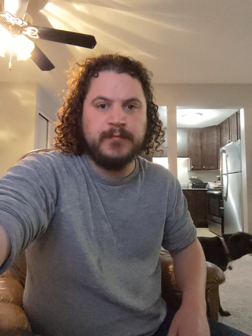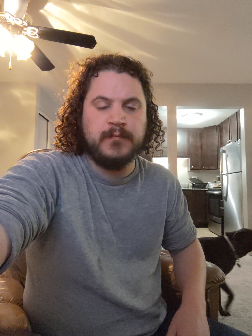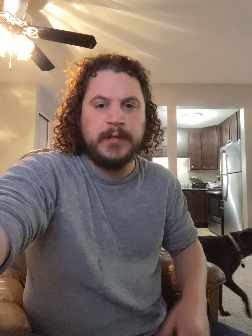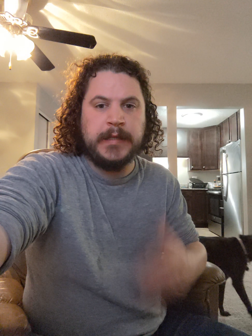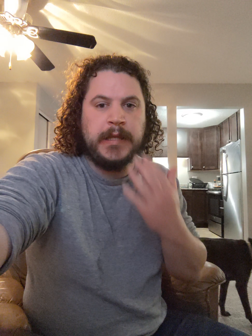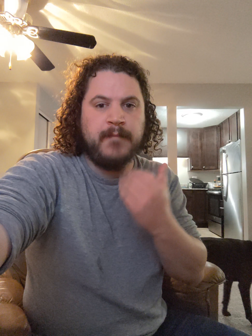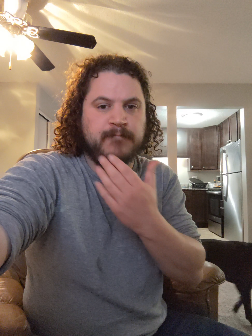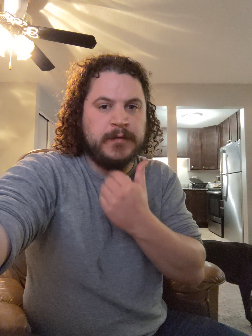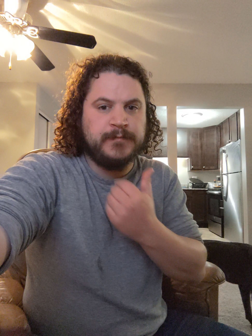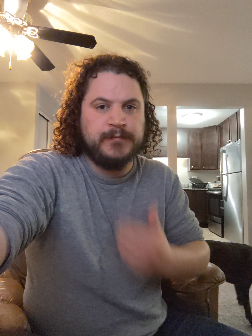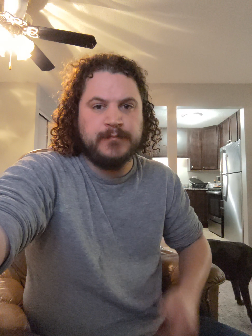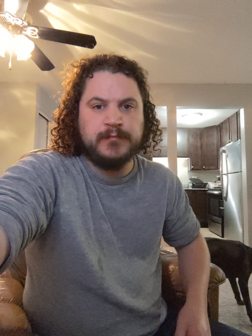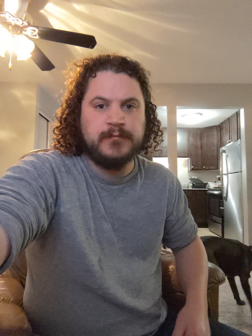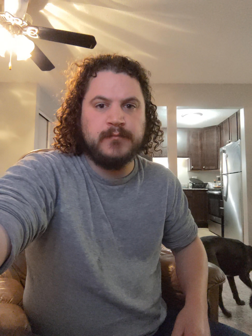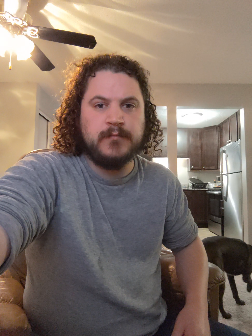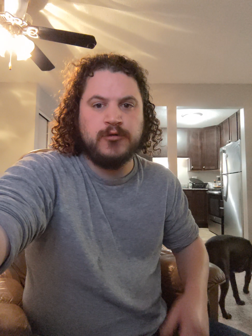napkin